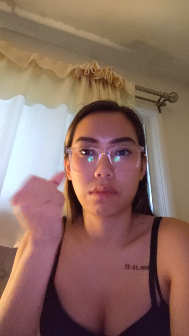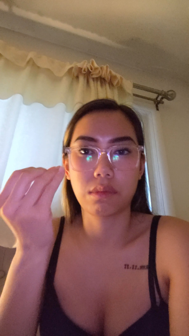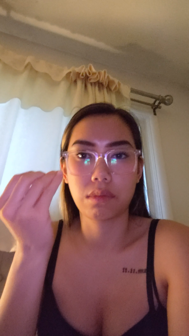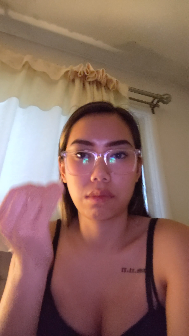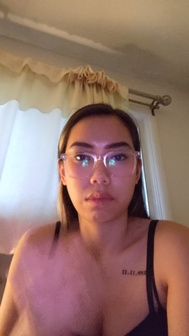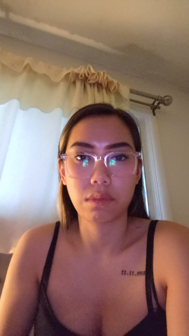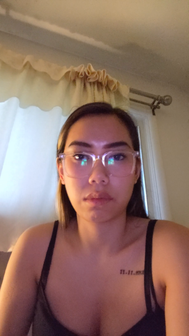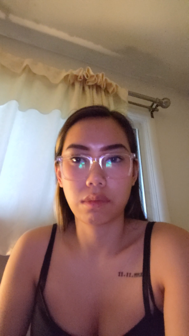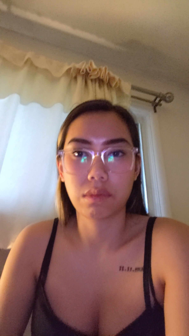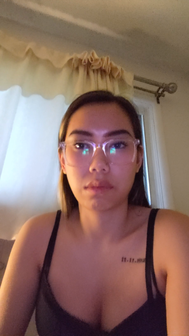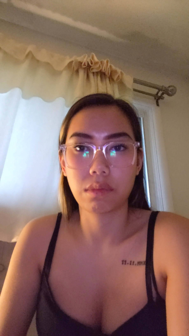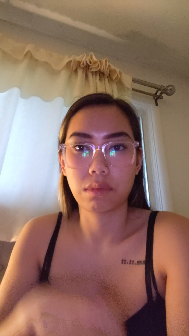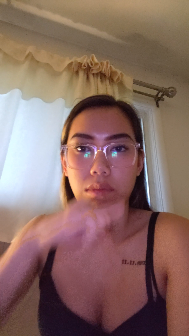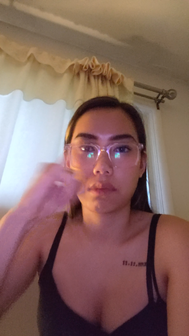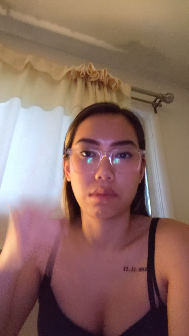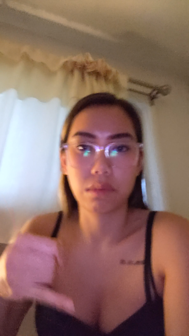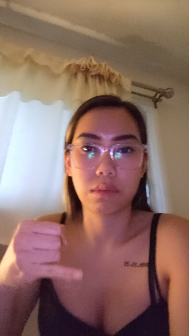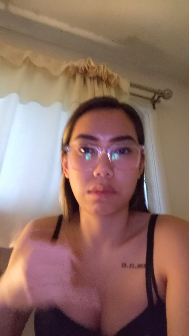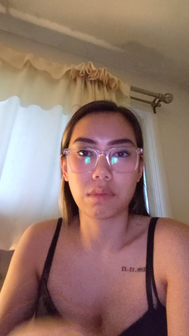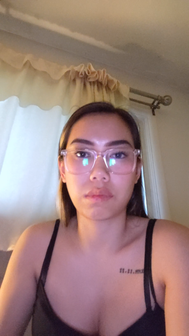last